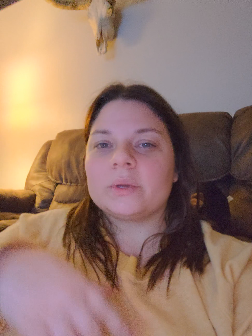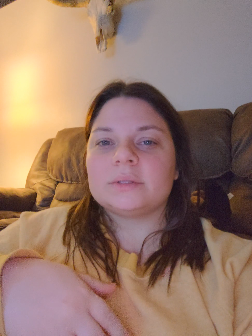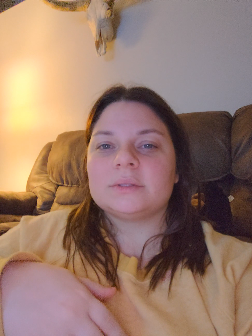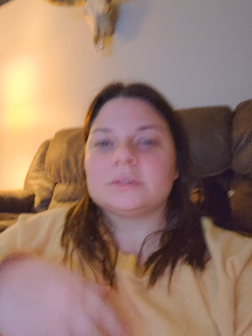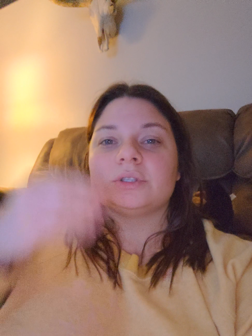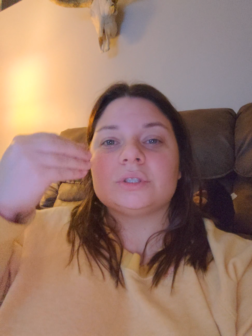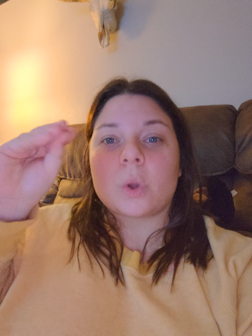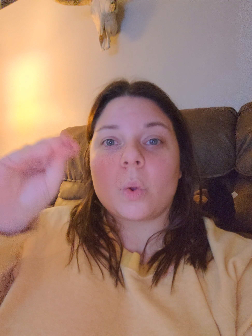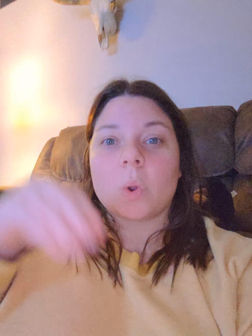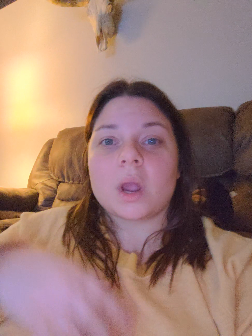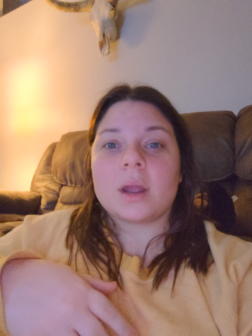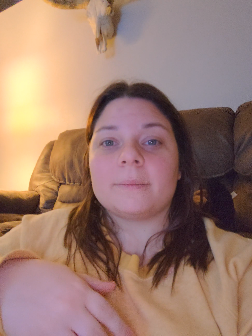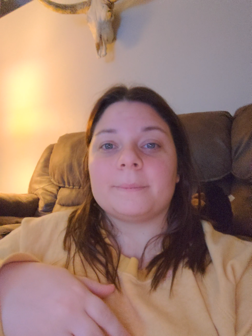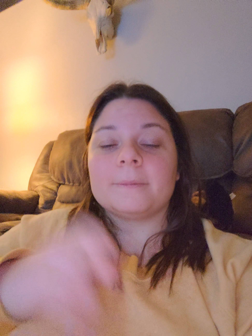store